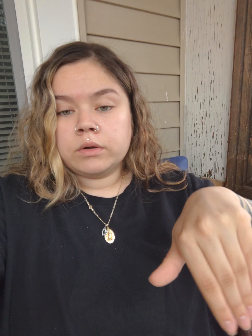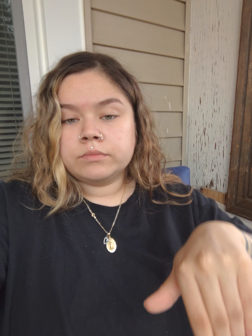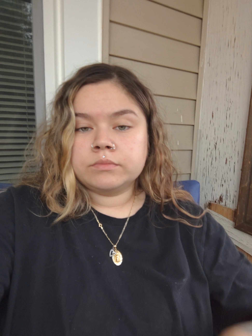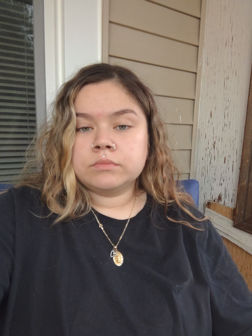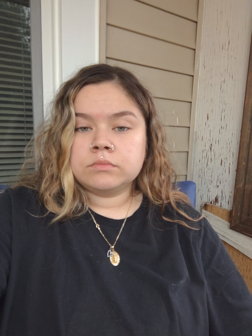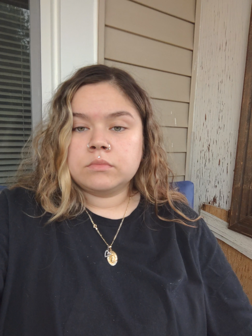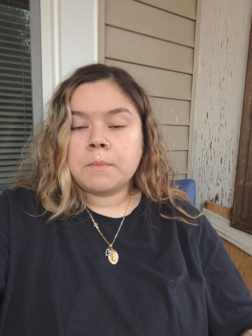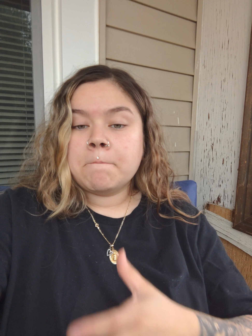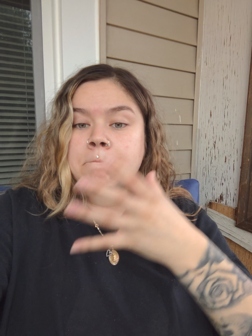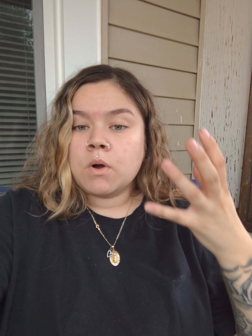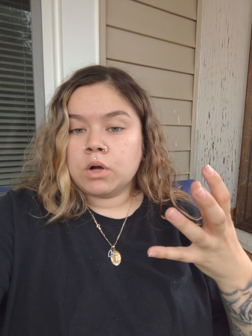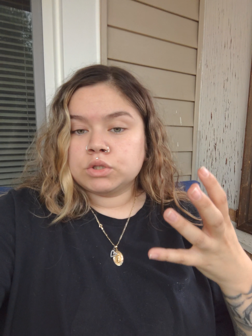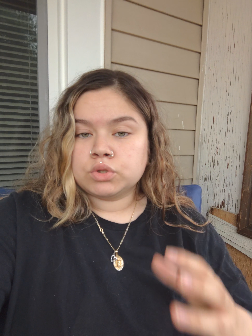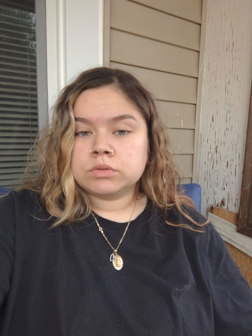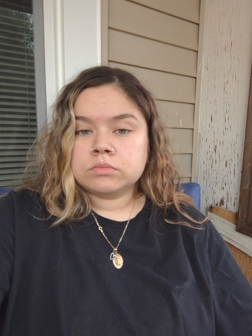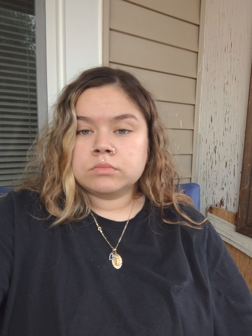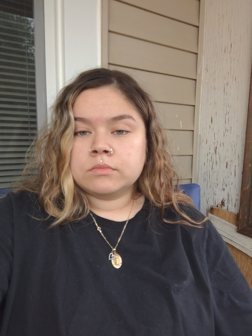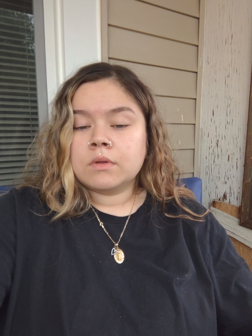much